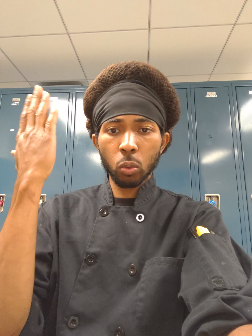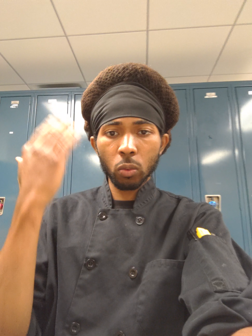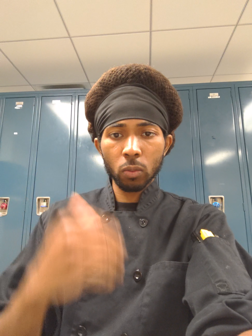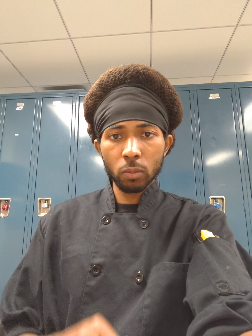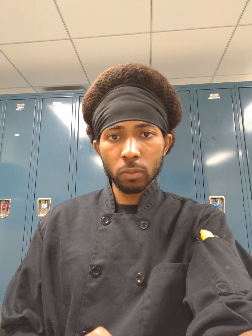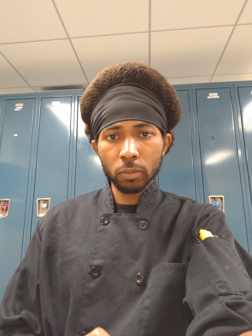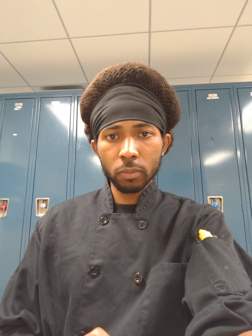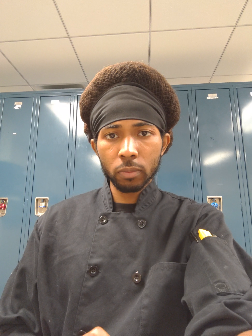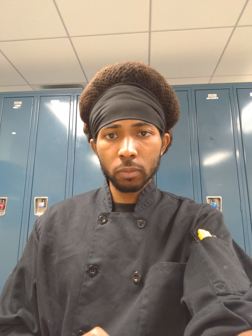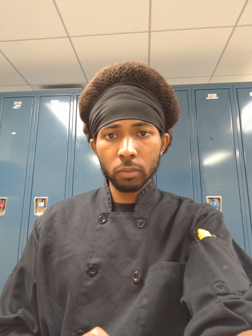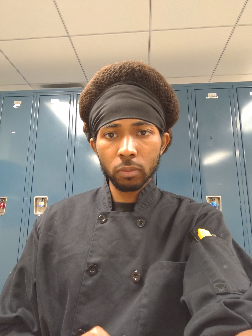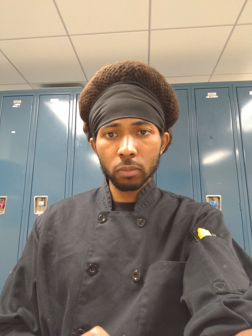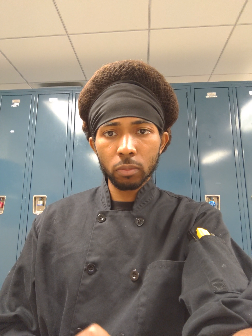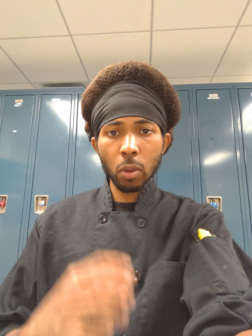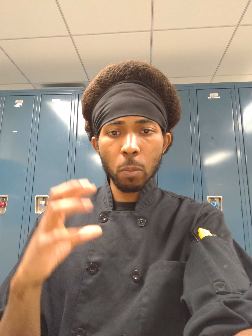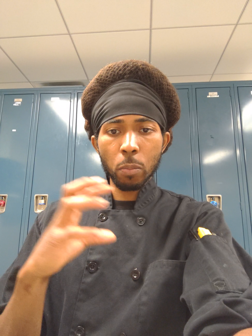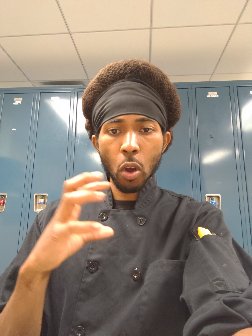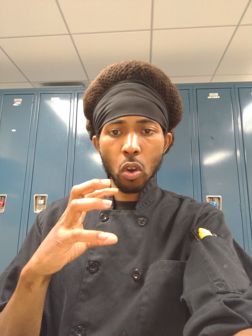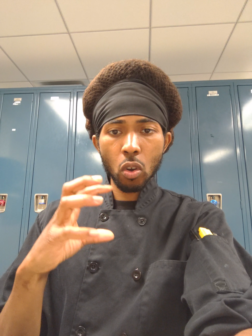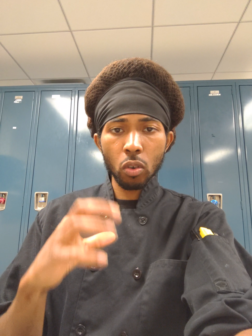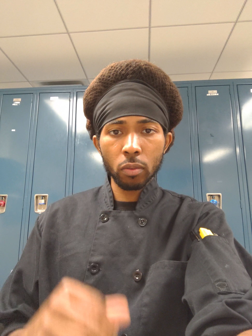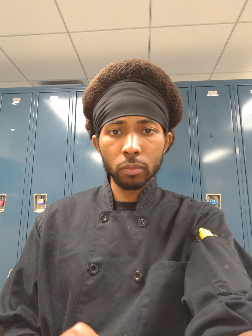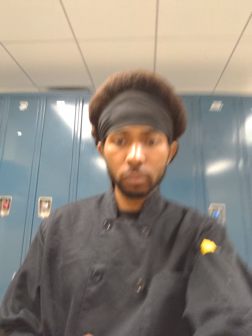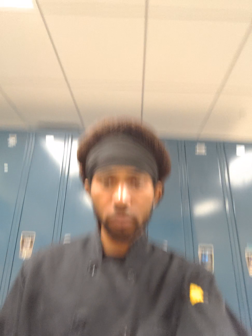ball